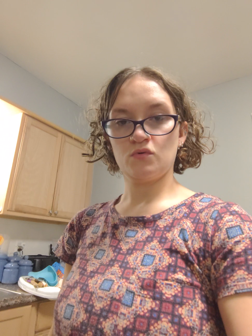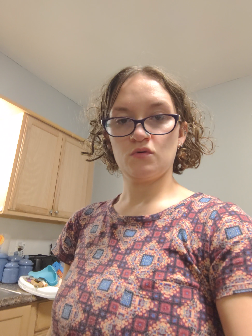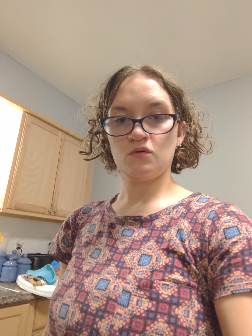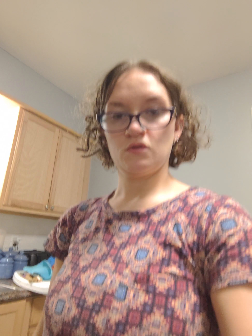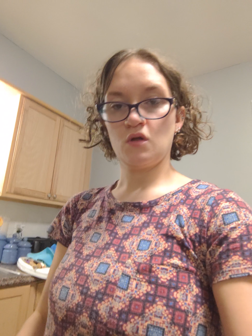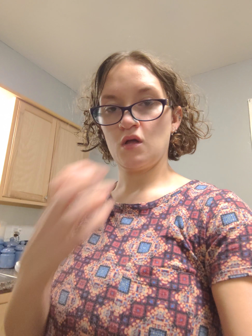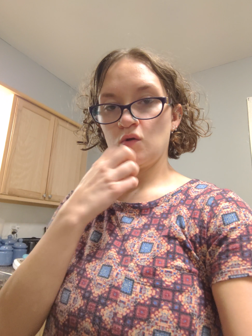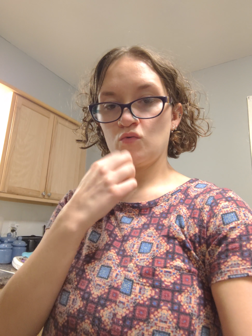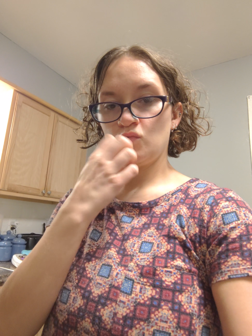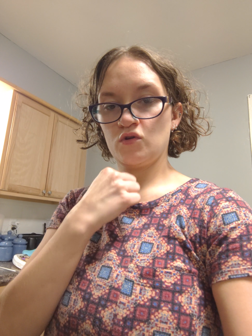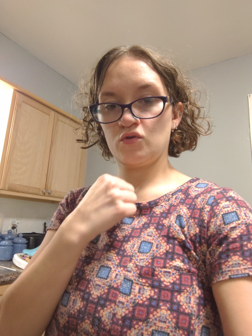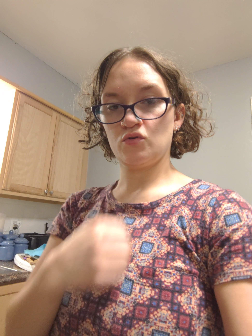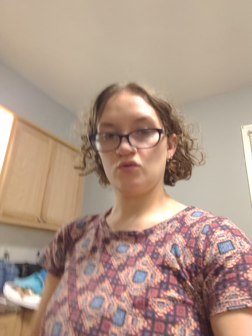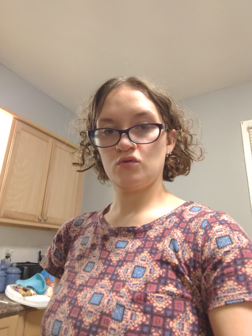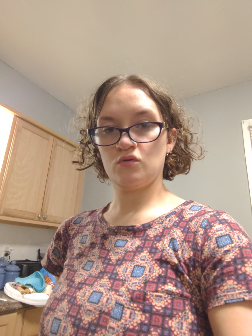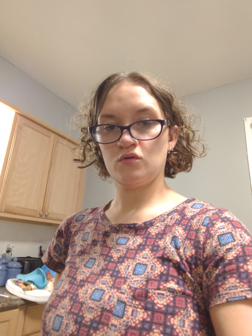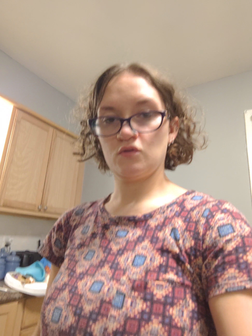underwear